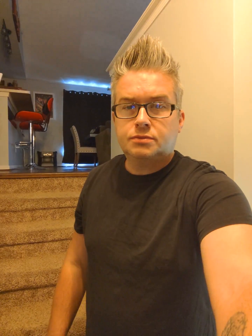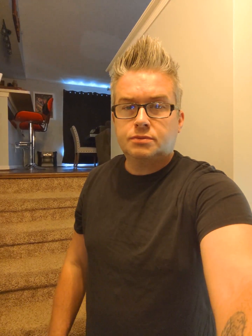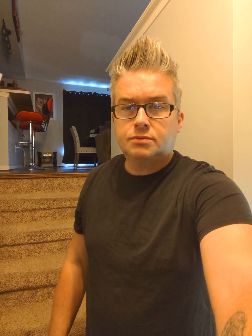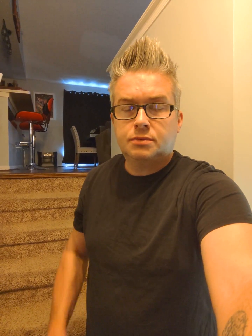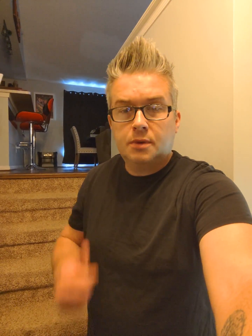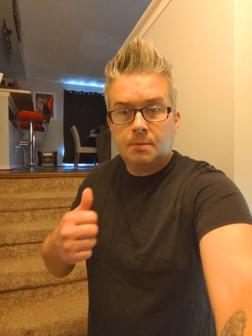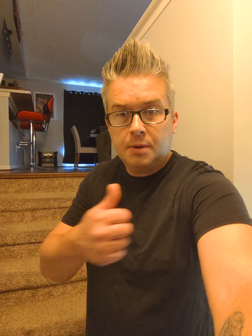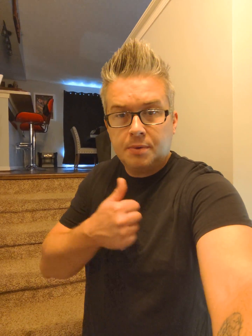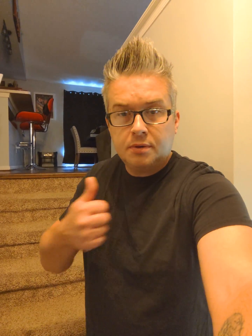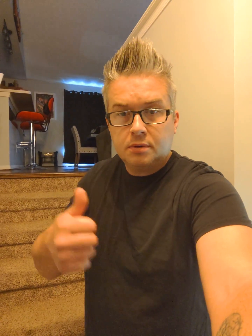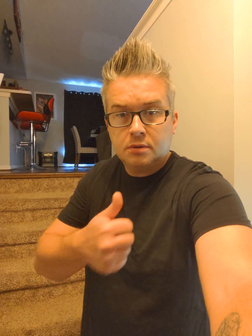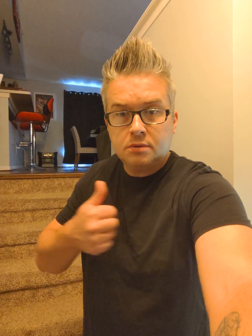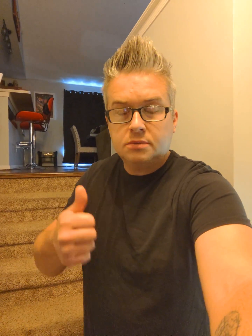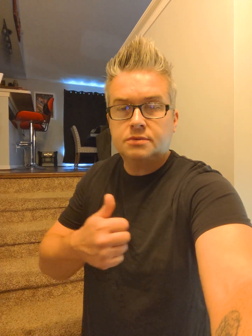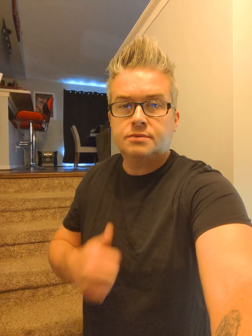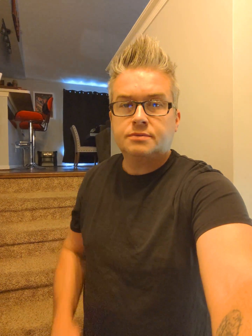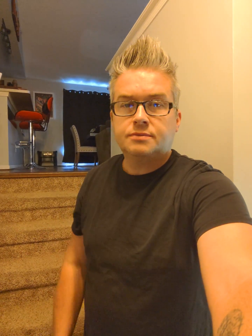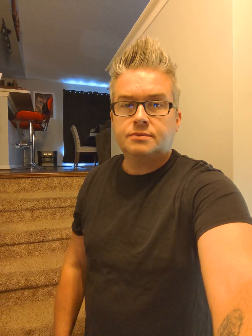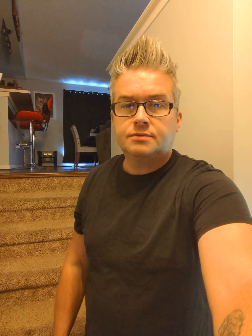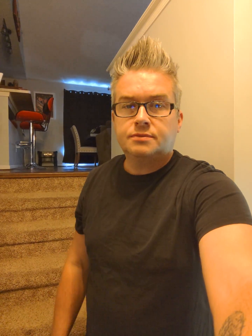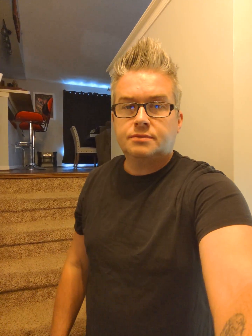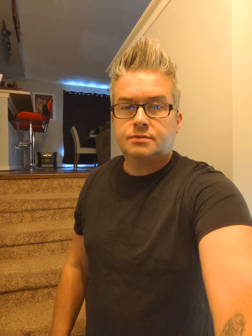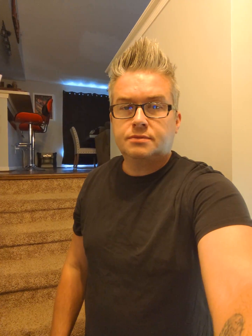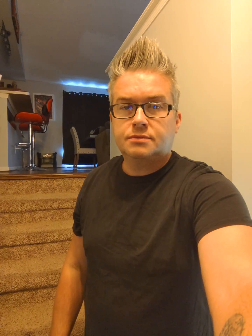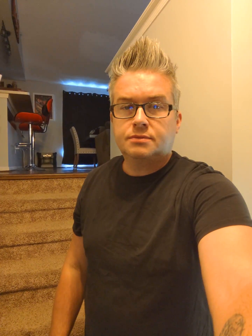basement